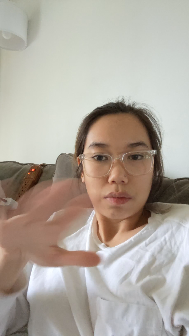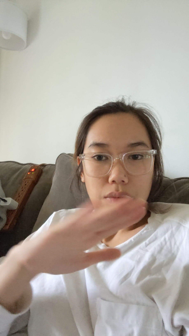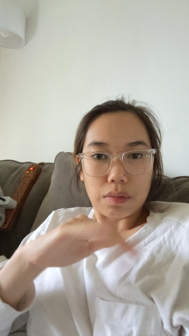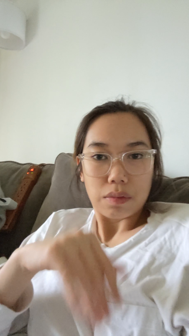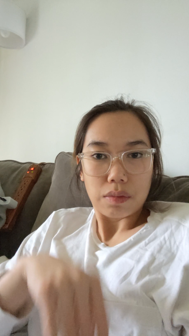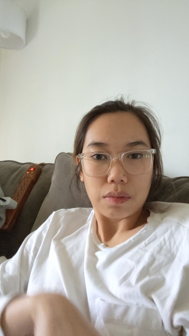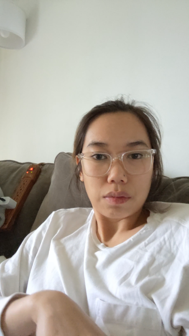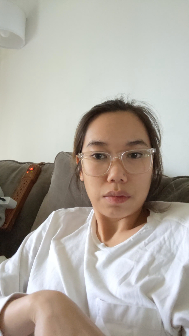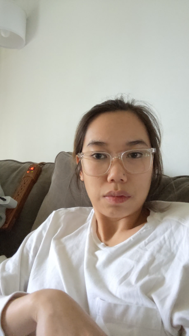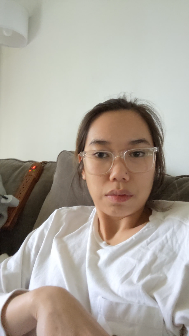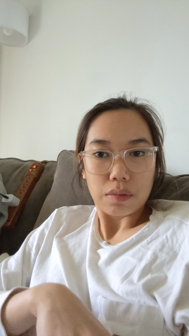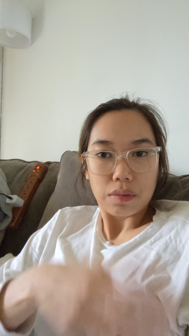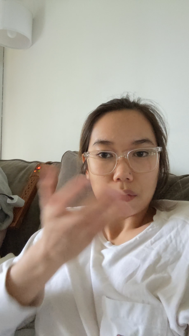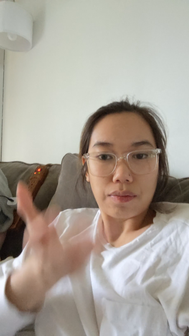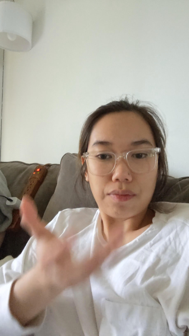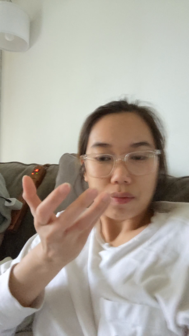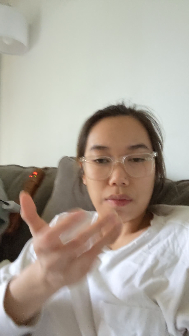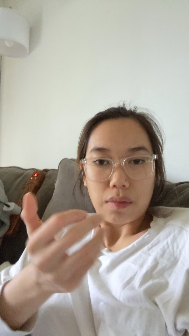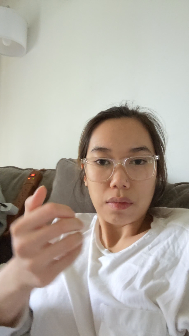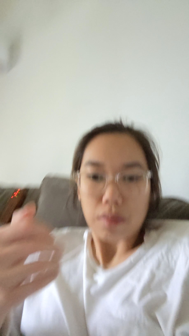heavy